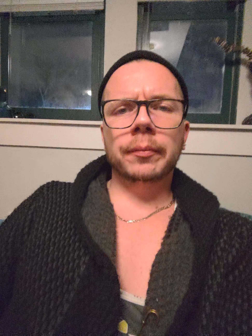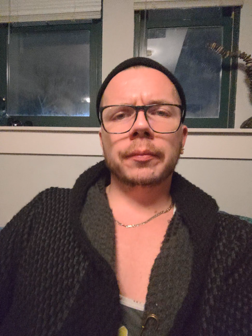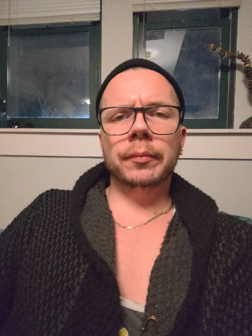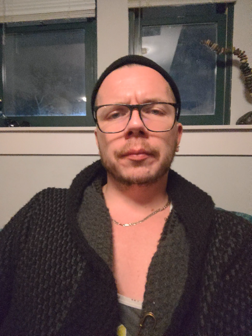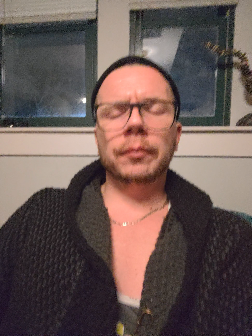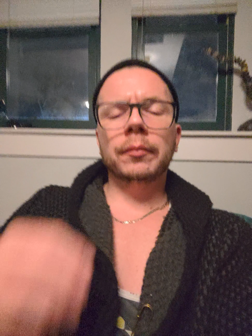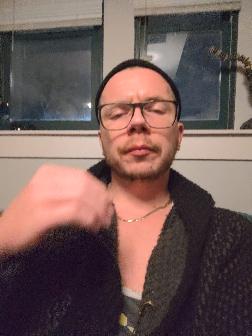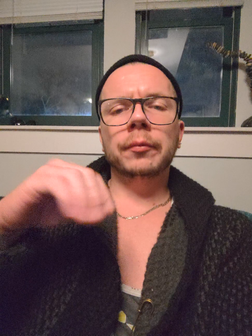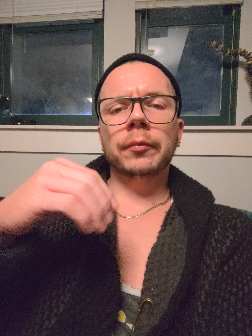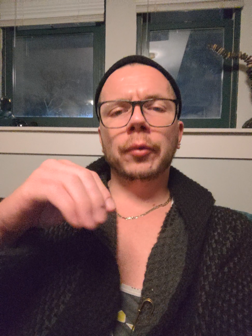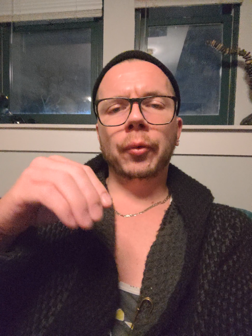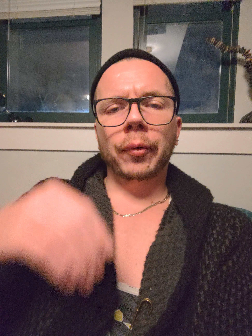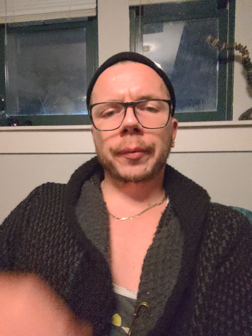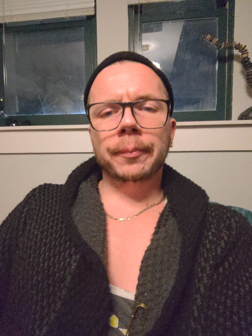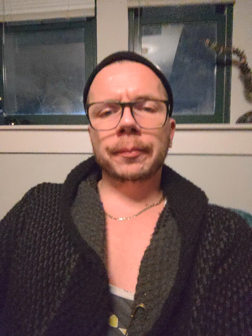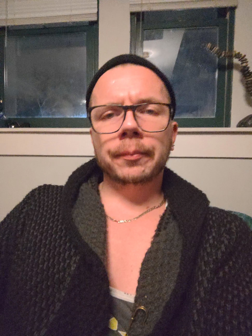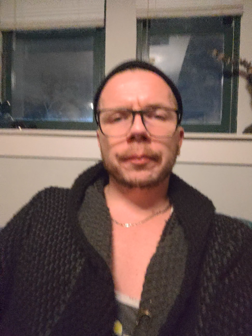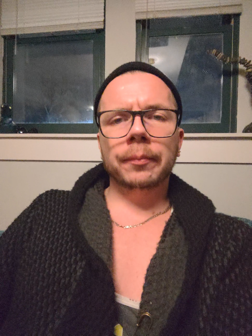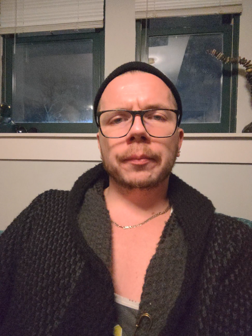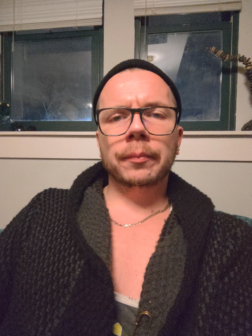store